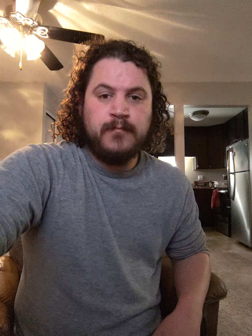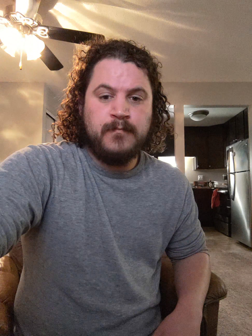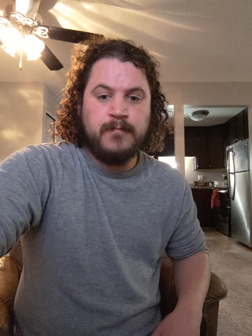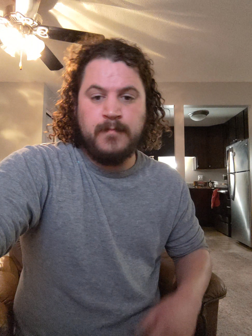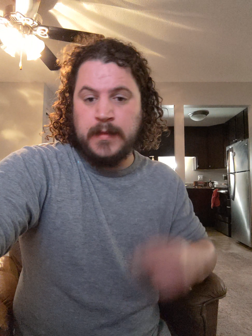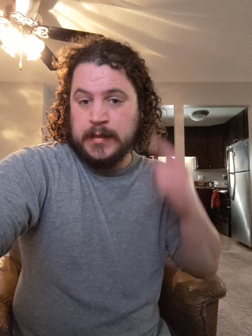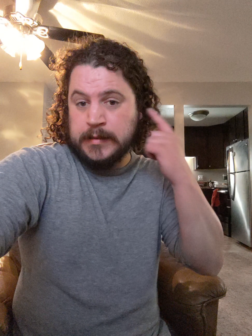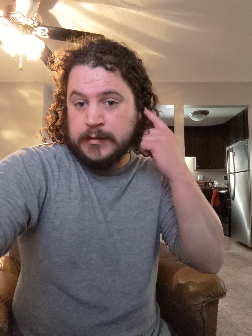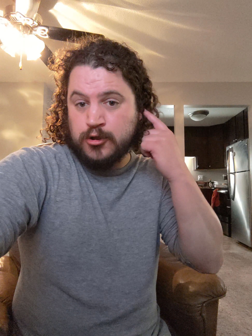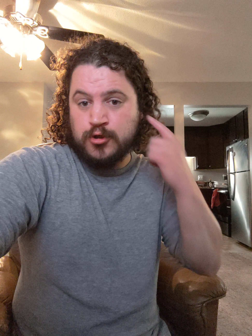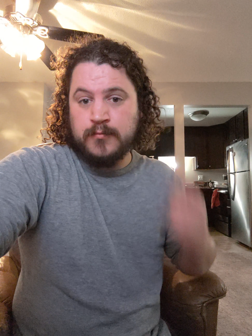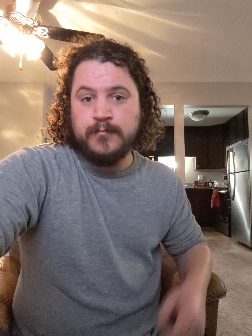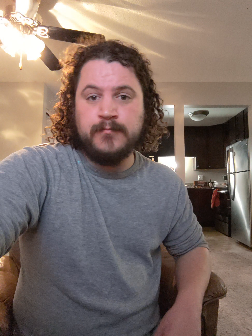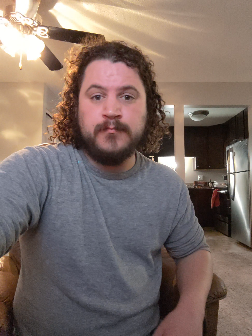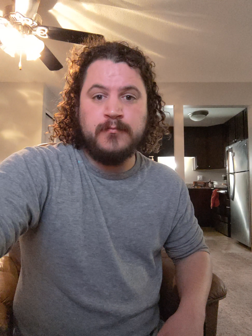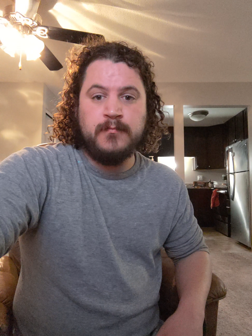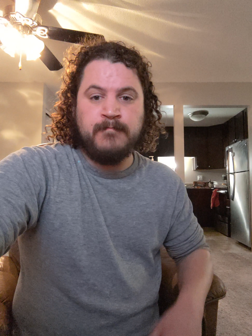ear